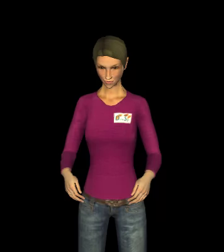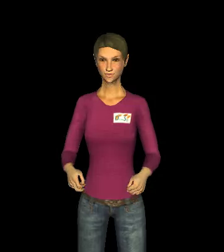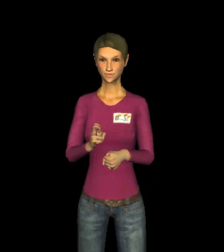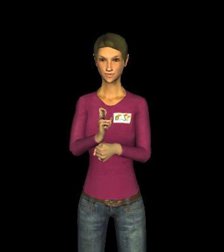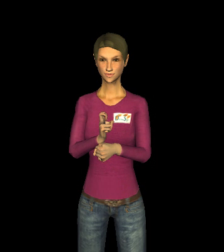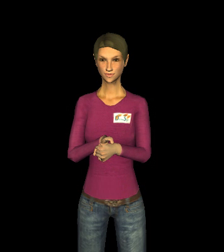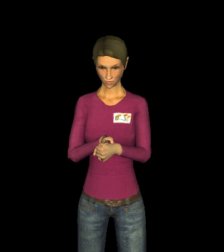صعب